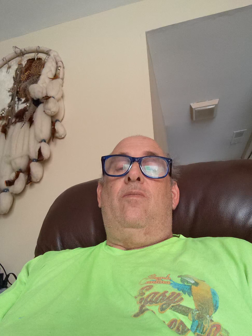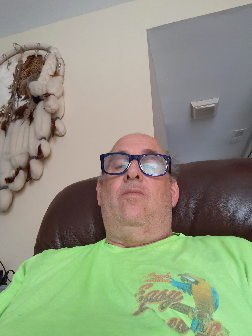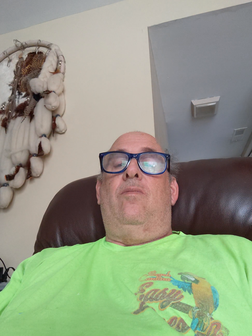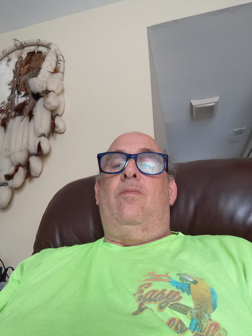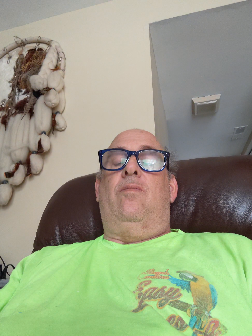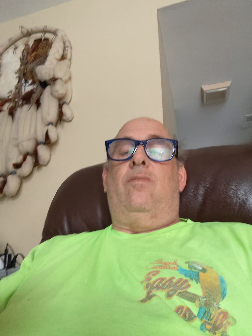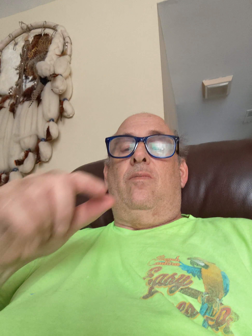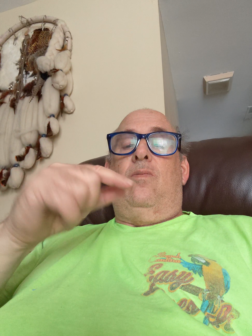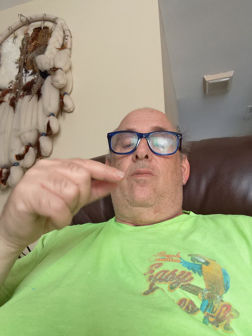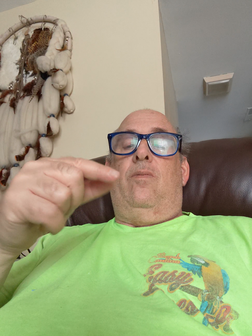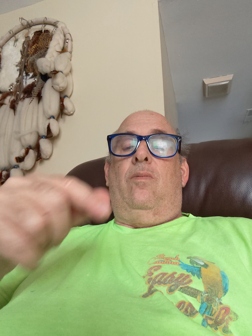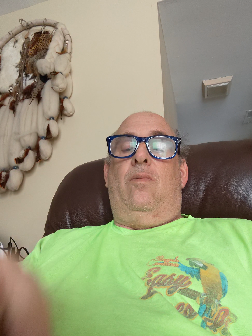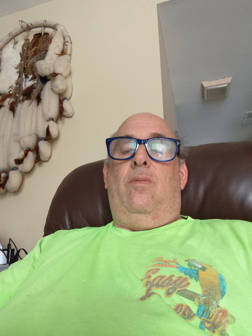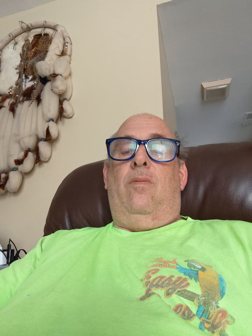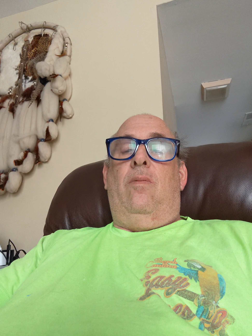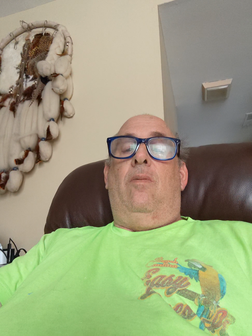green